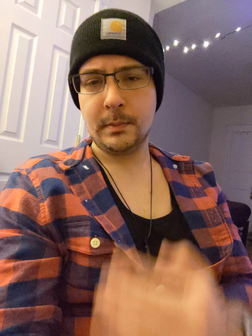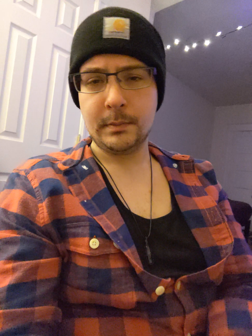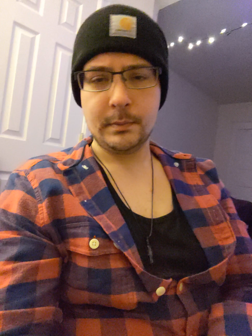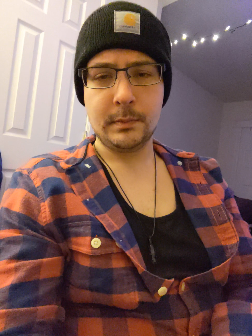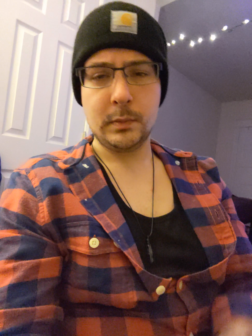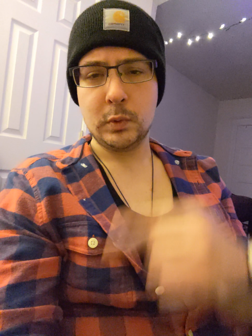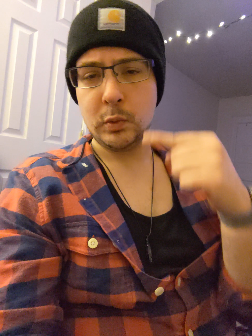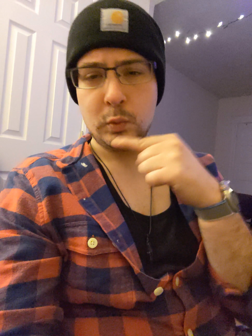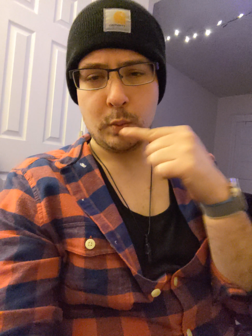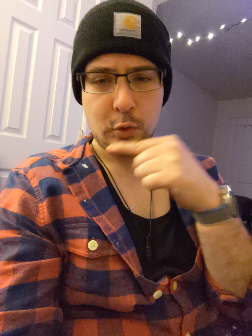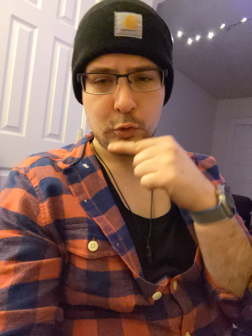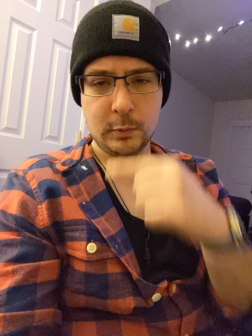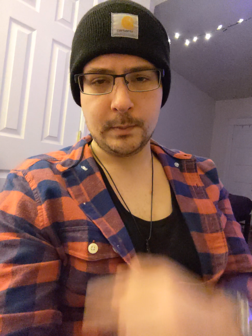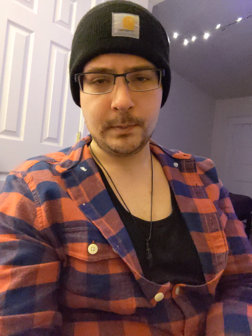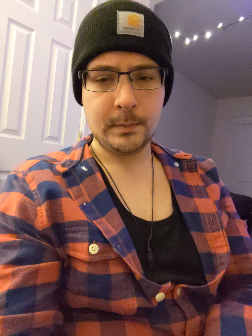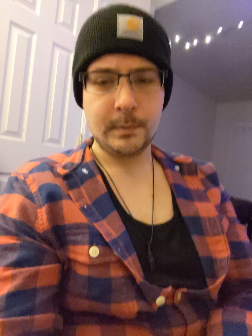toothbrush